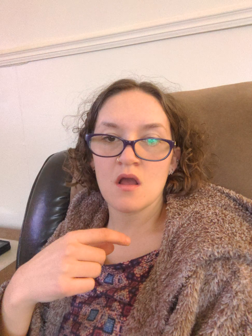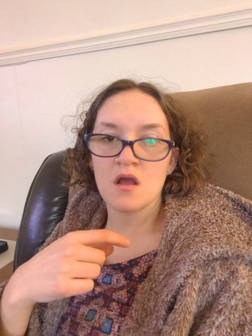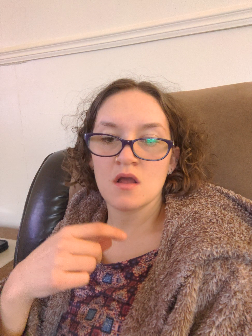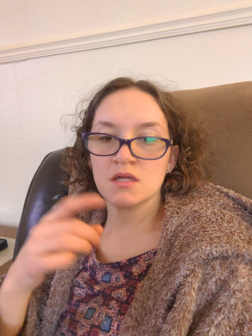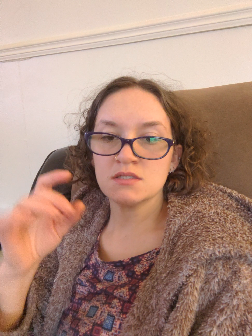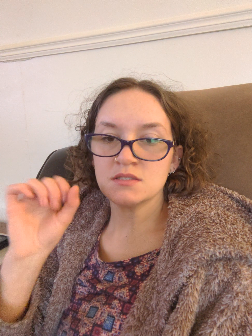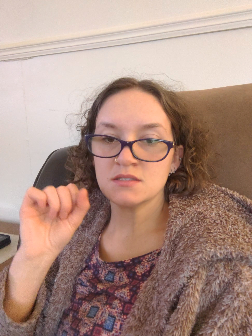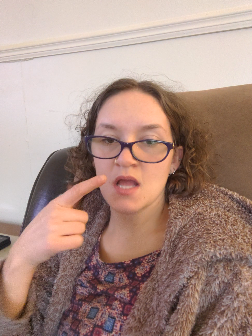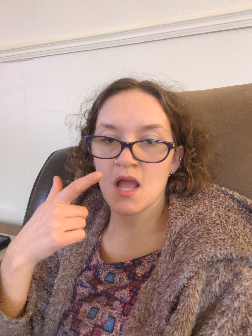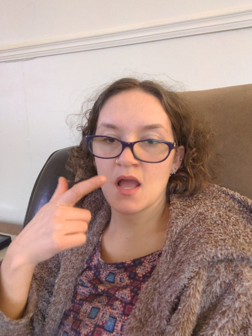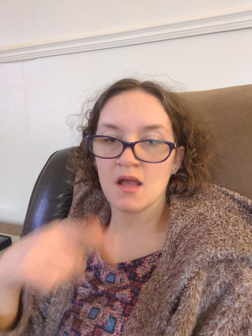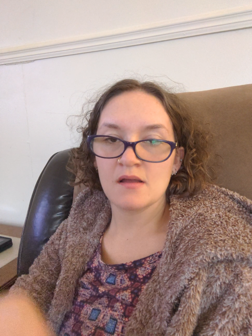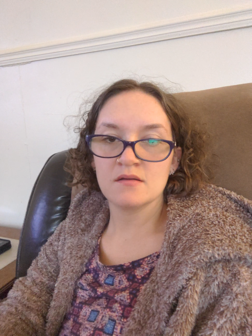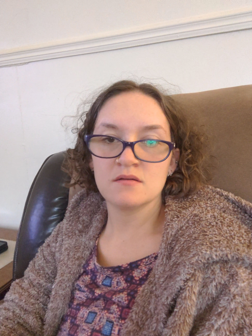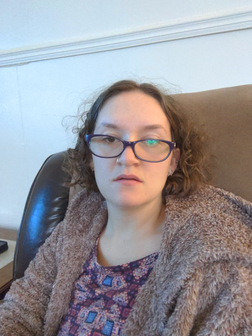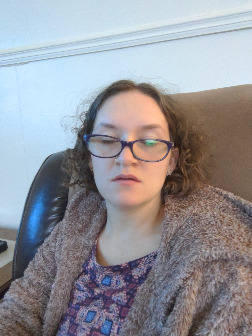snack